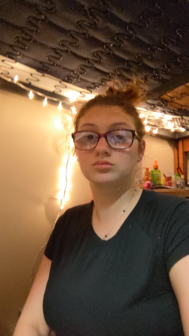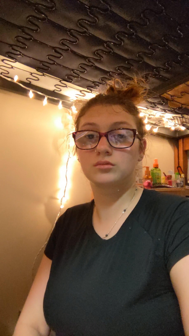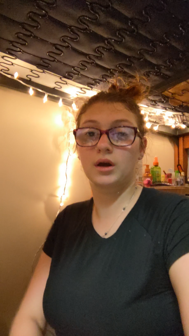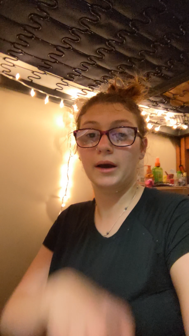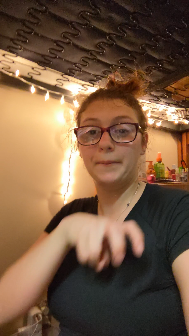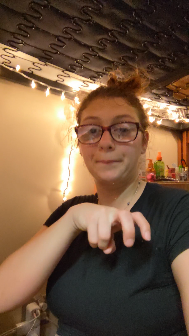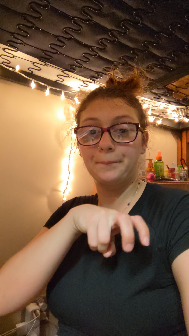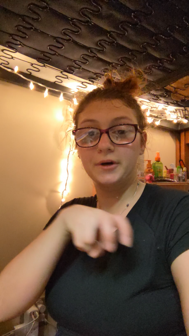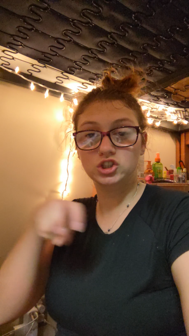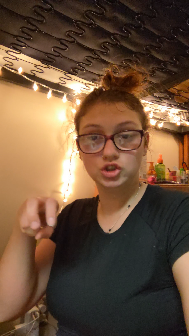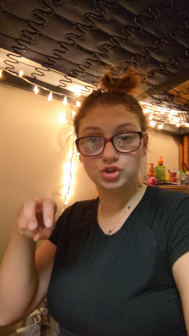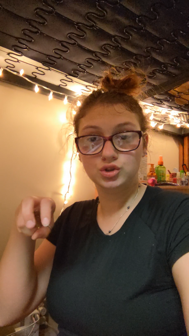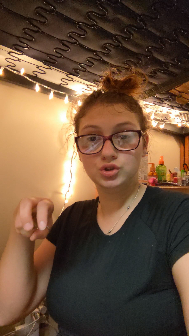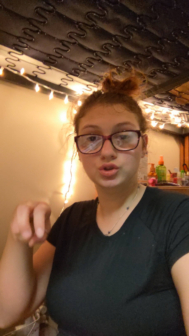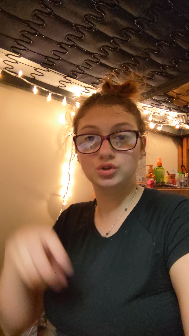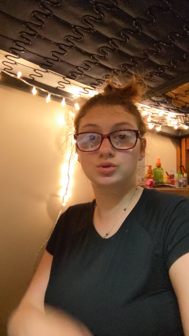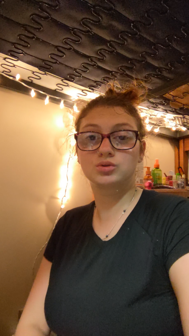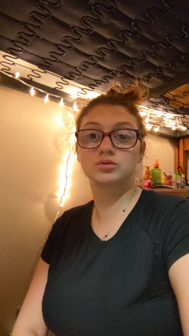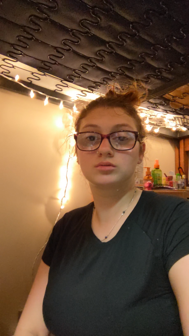bench